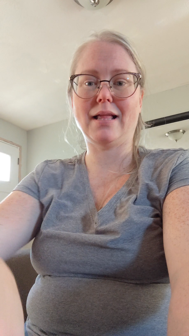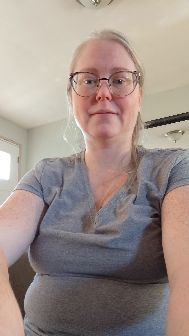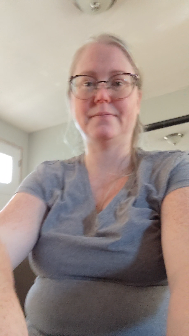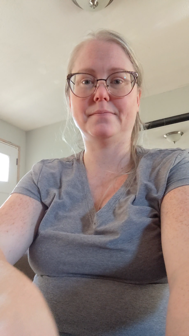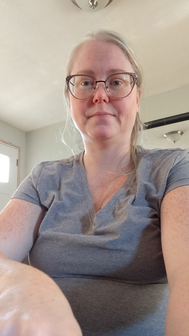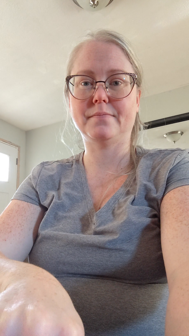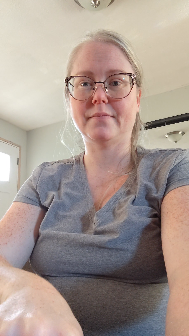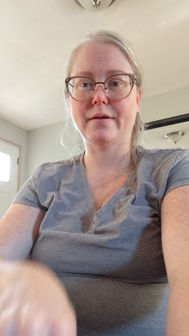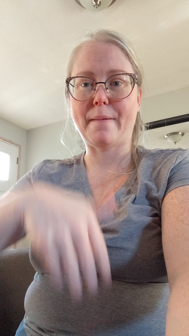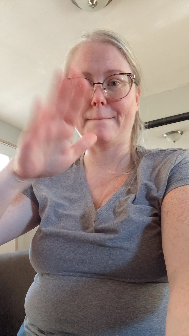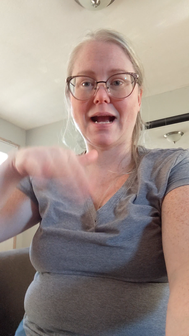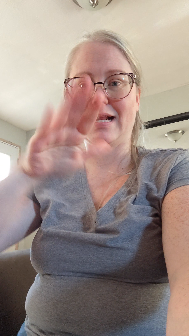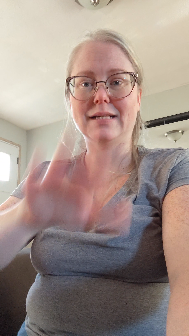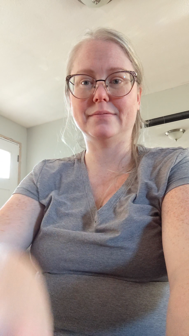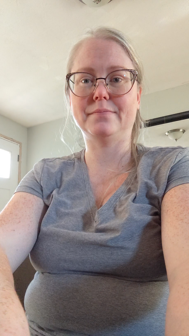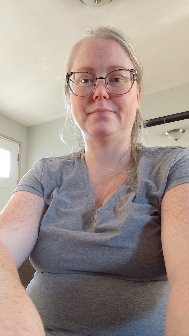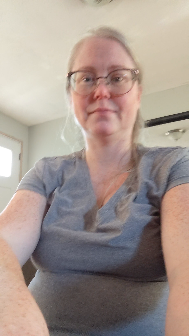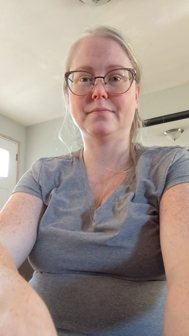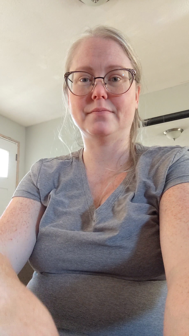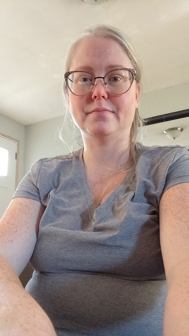paint